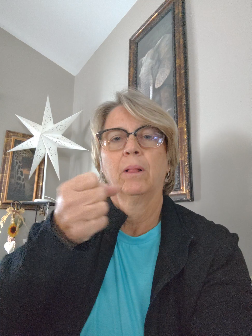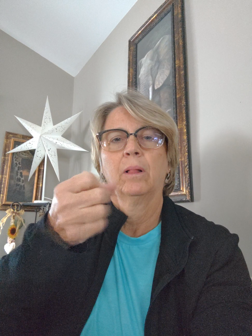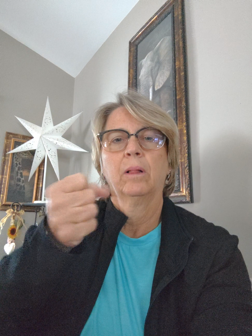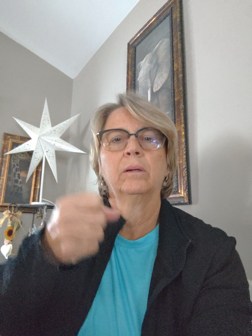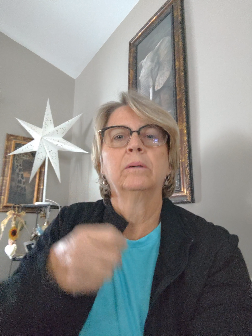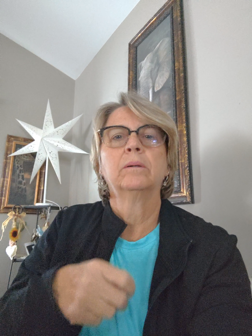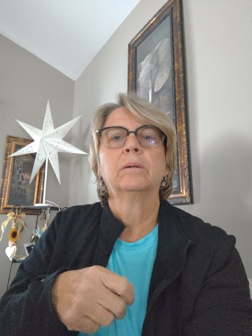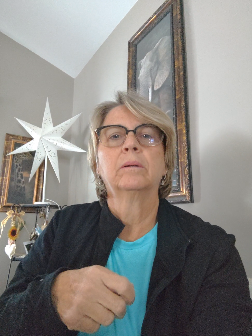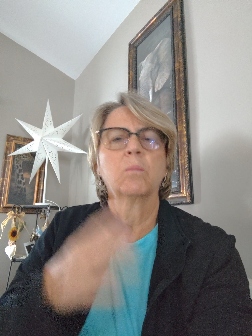milk